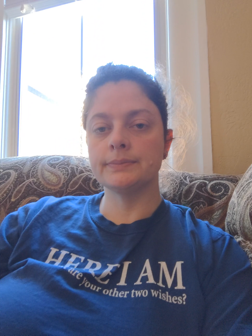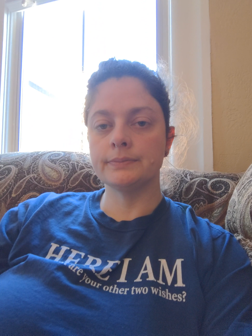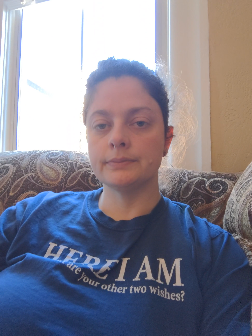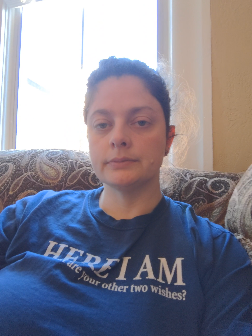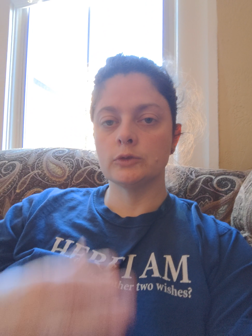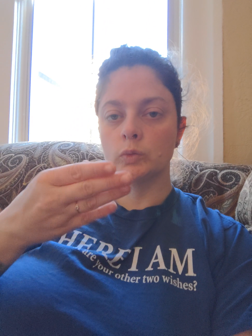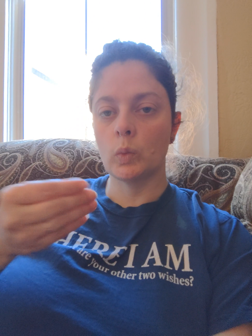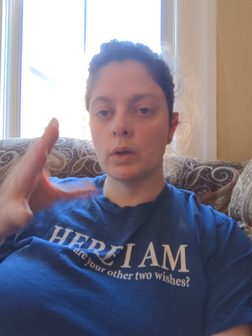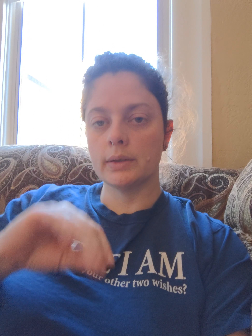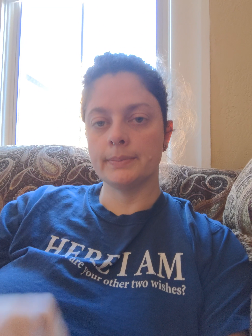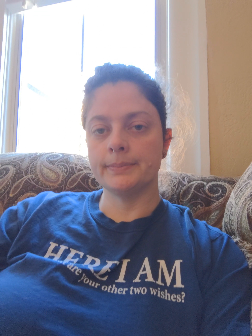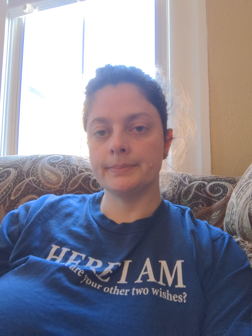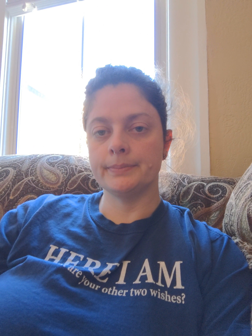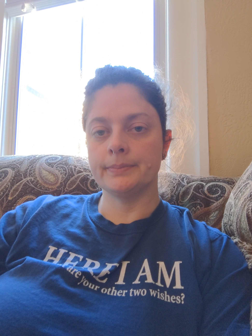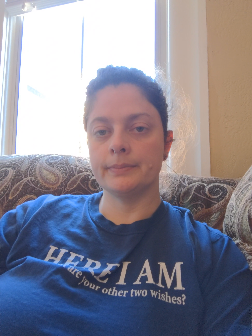story